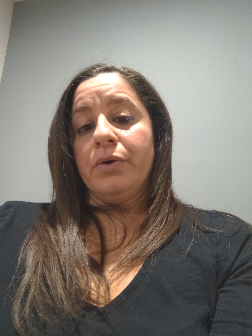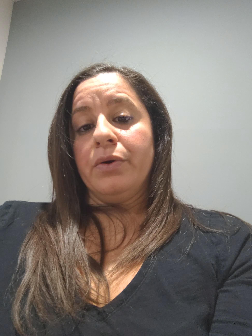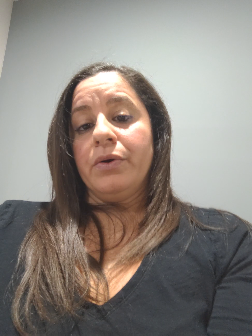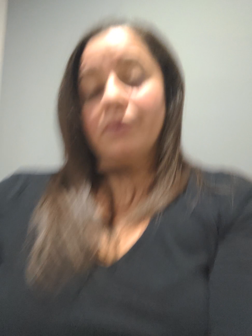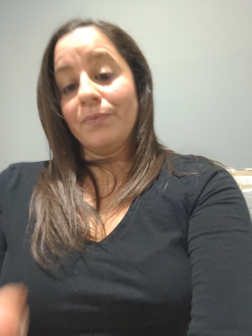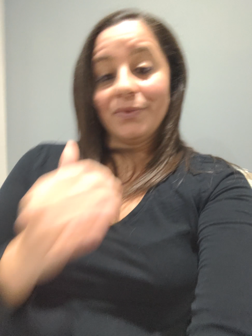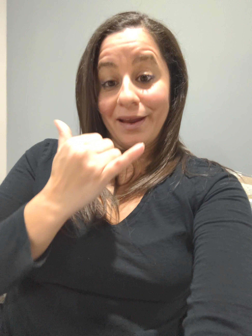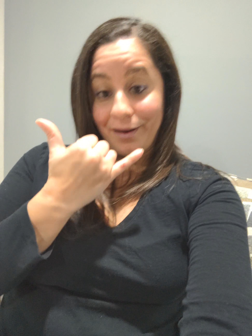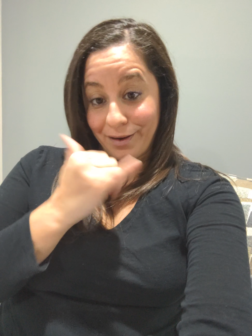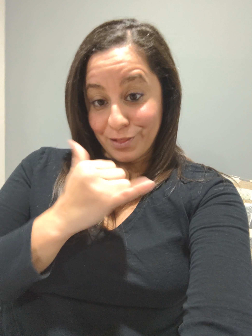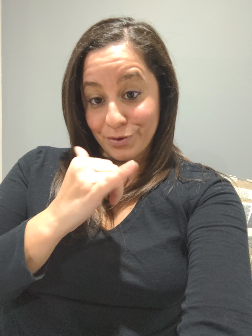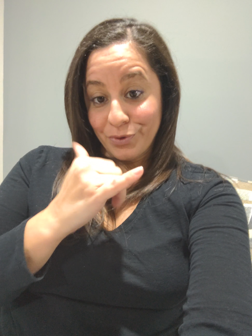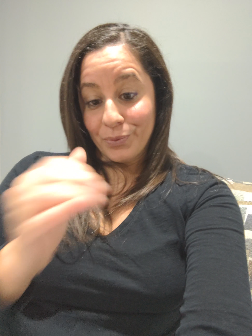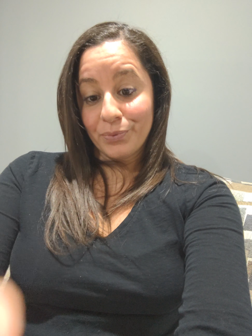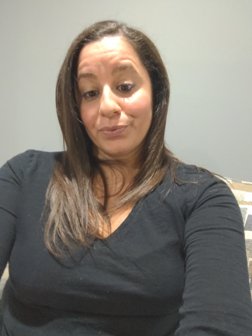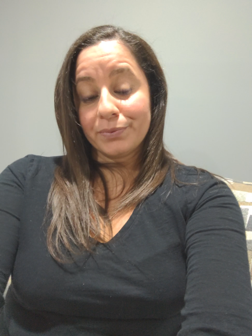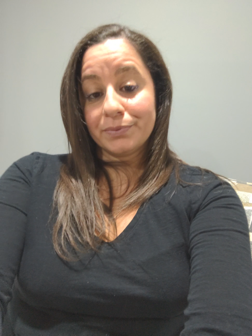yellow